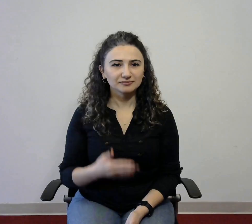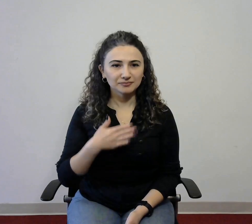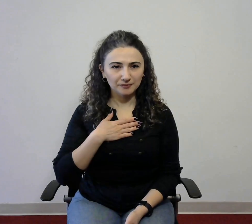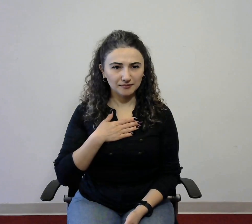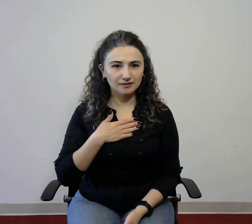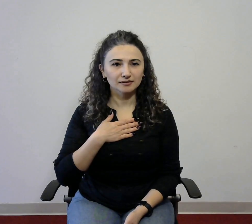mən